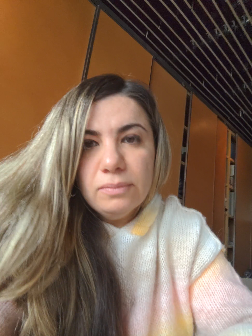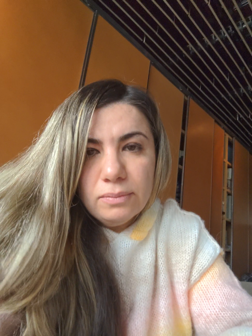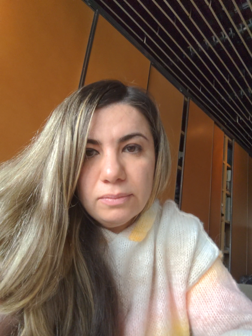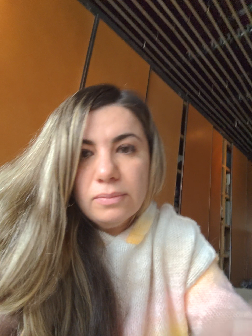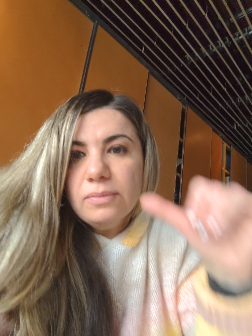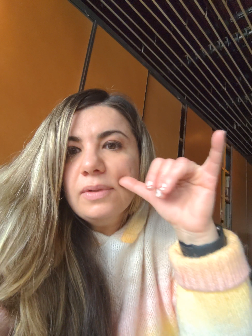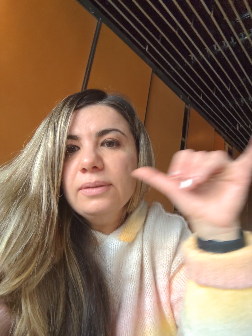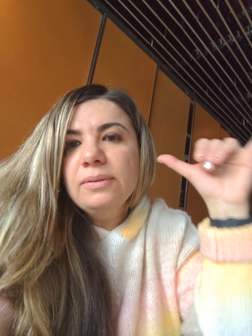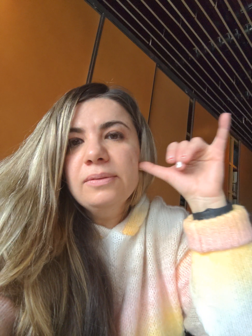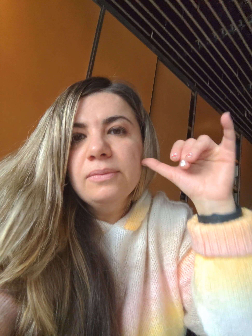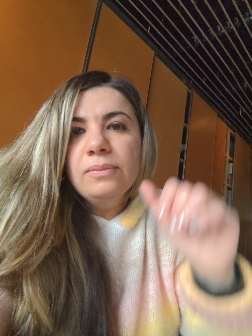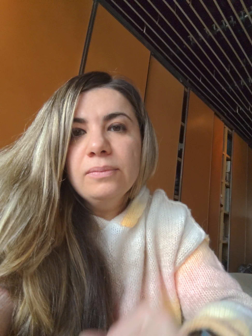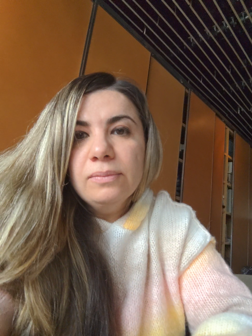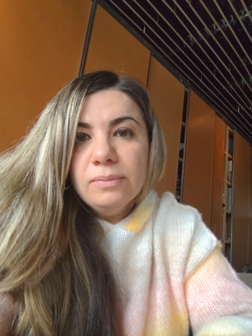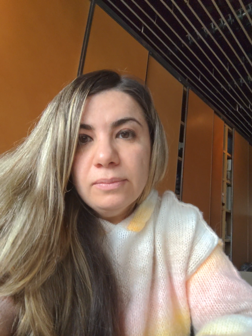yesterday